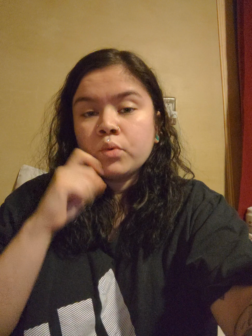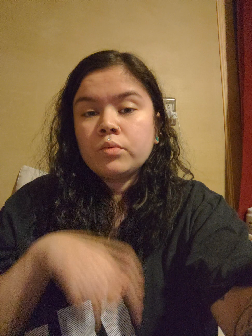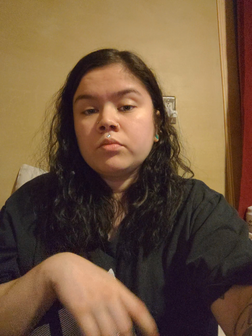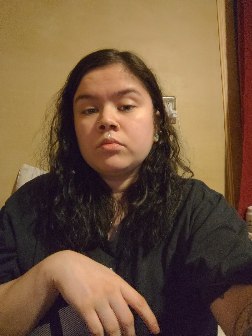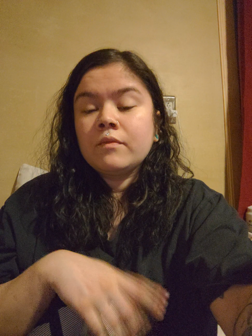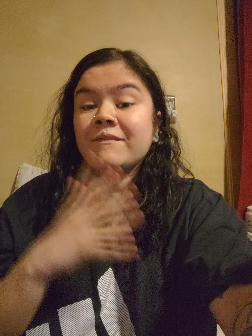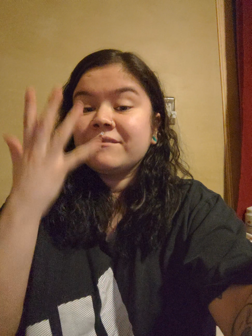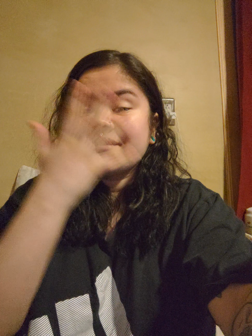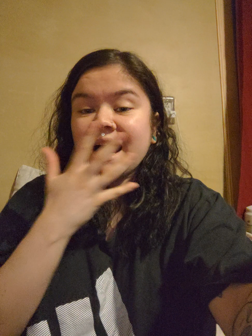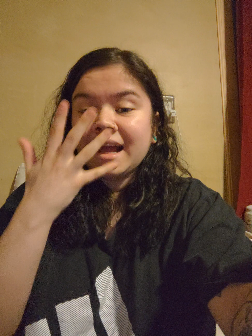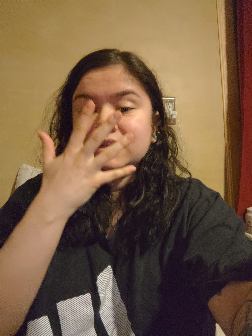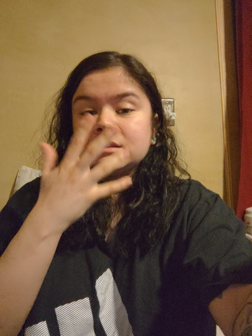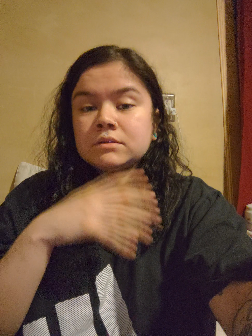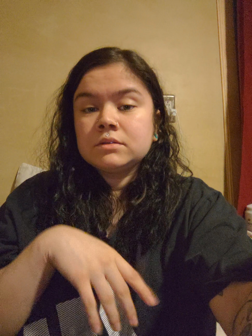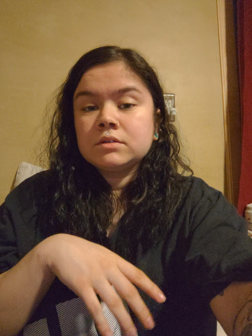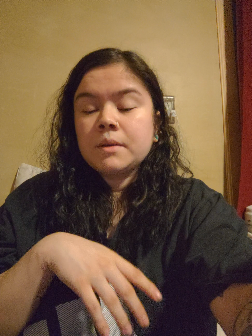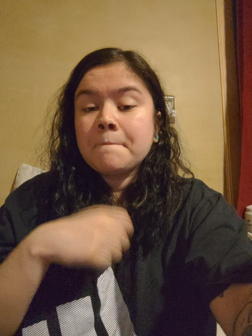face